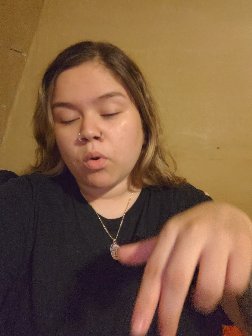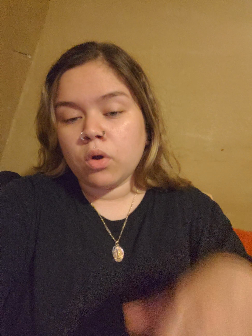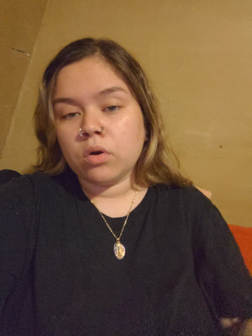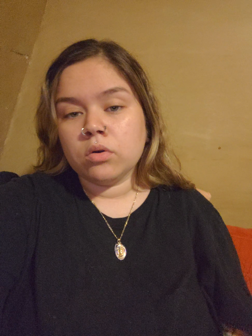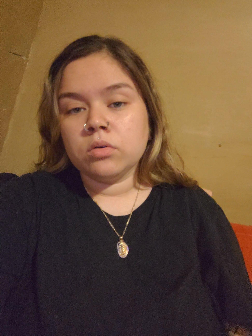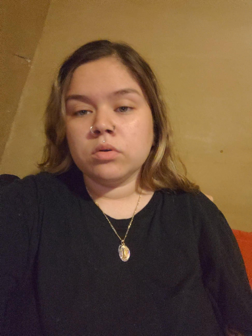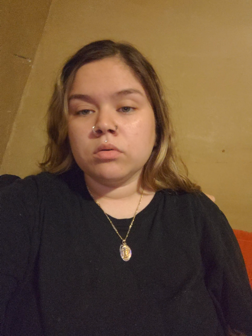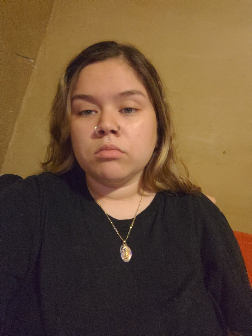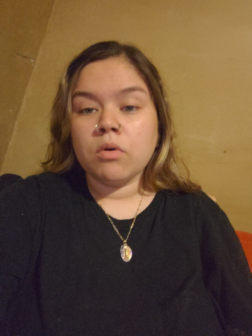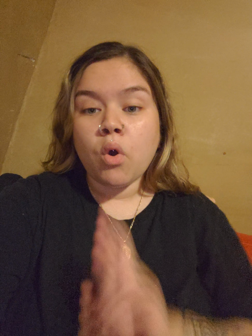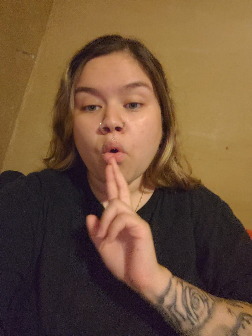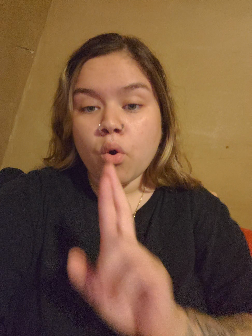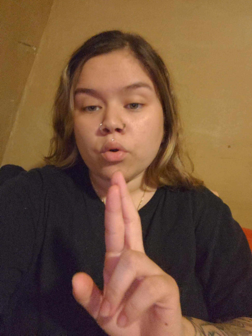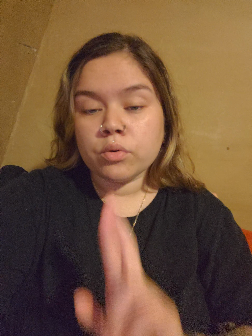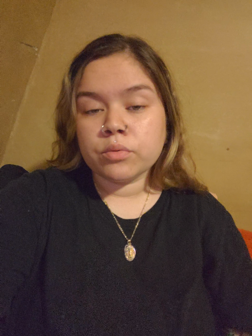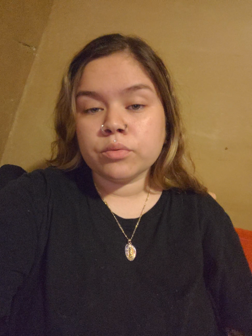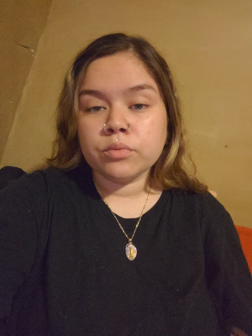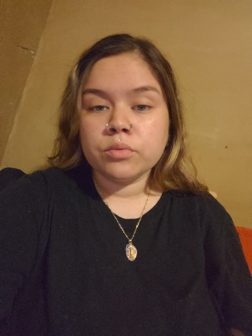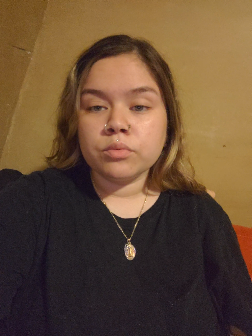are